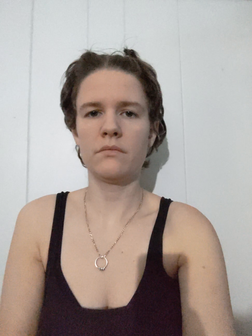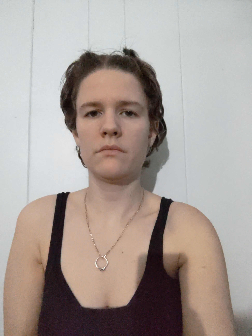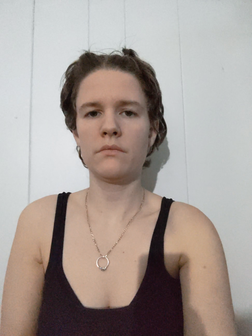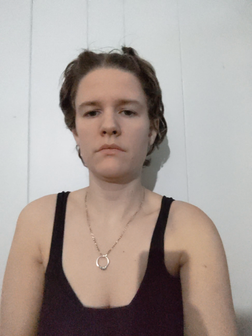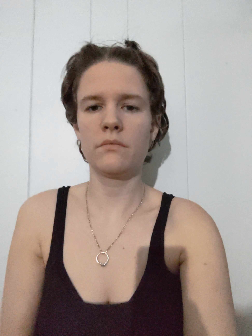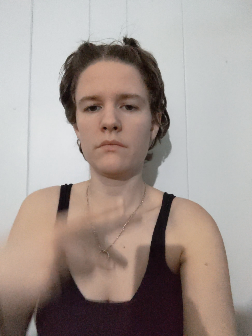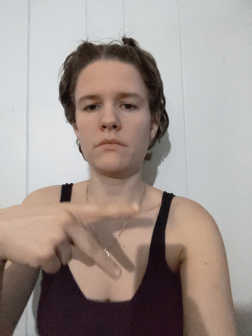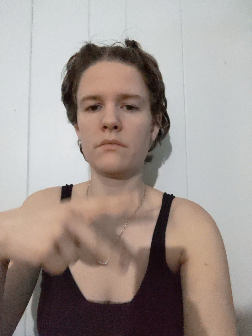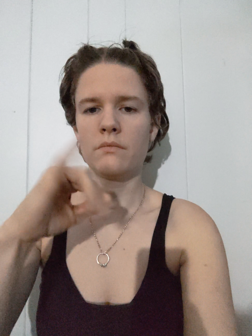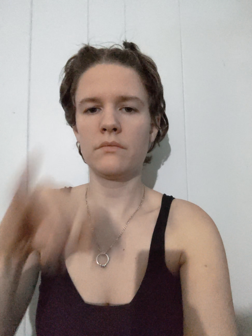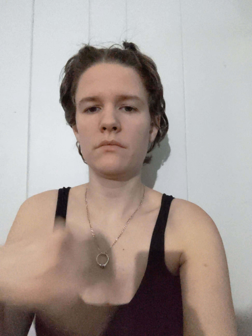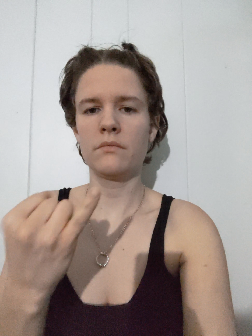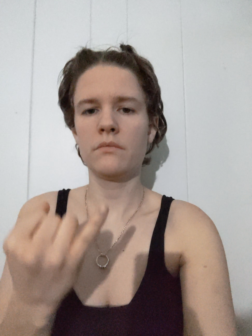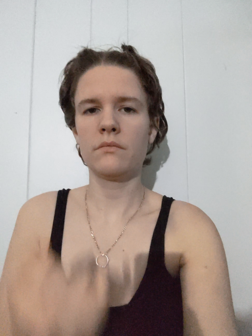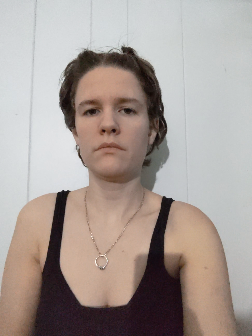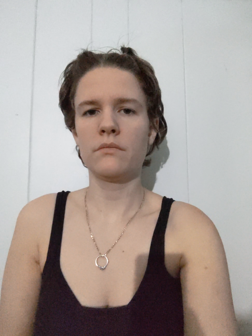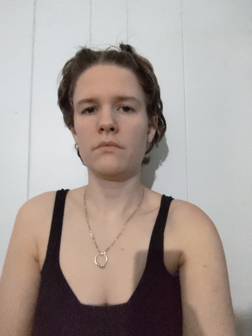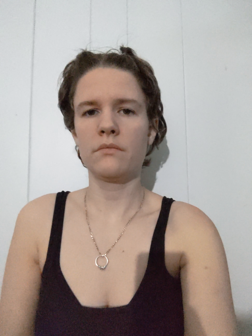pajamas